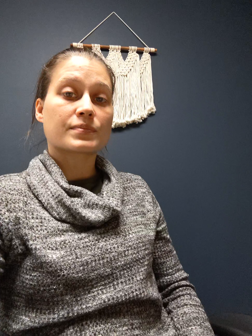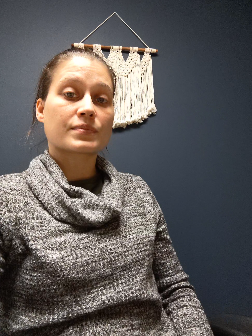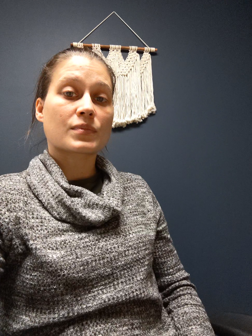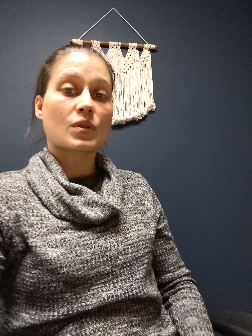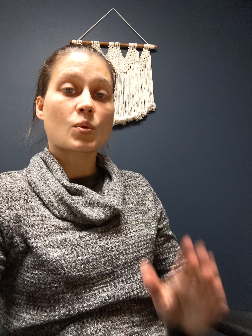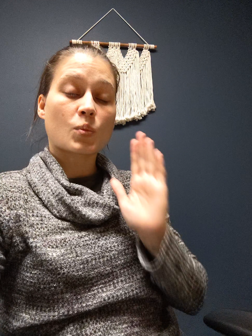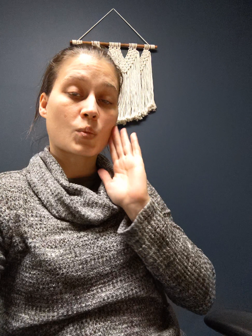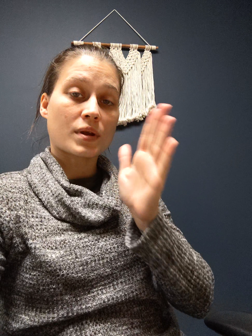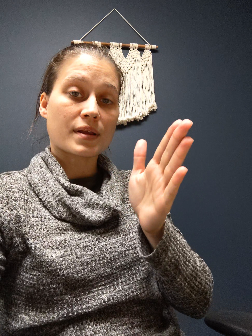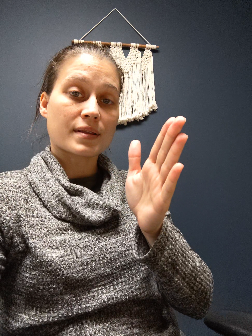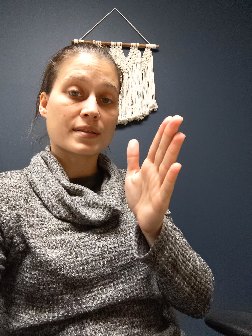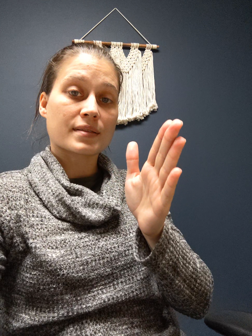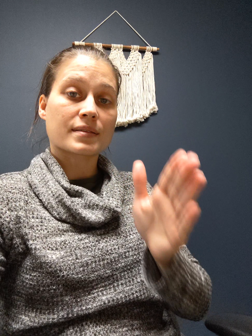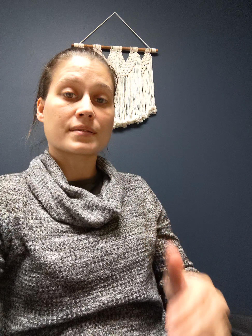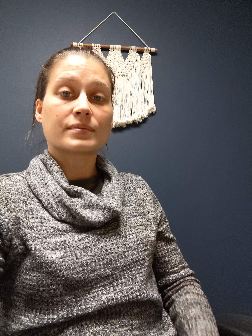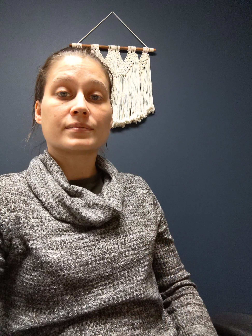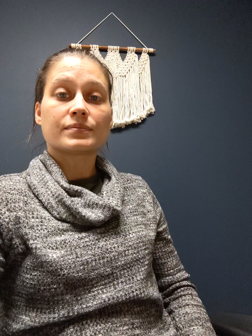will